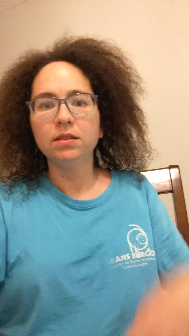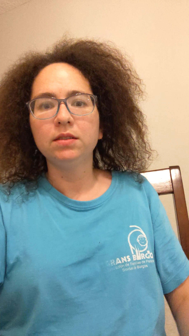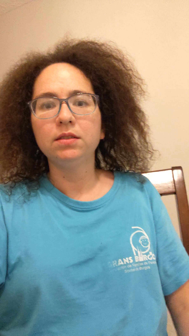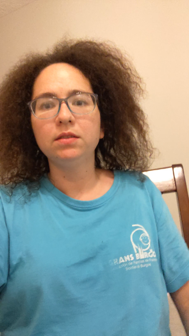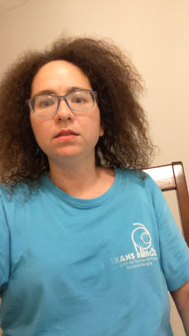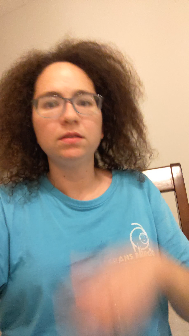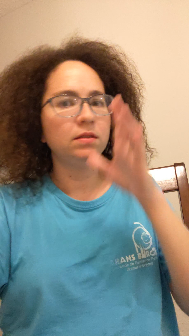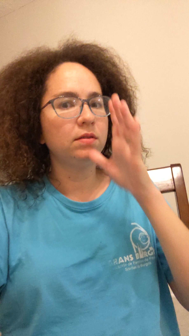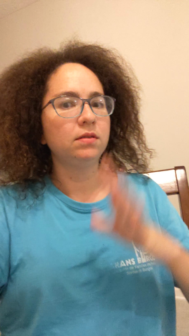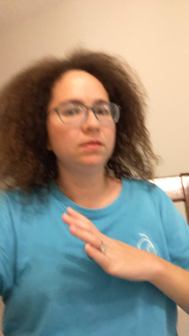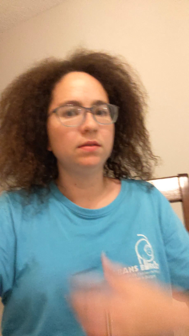lady